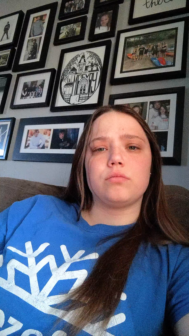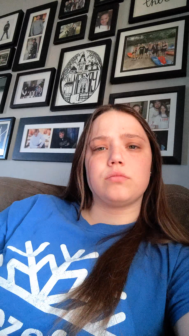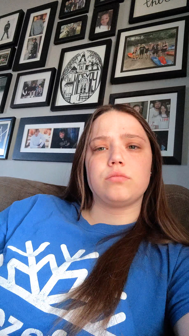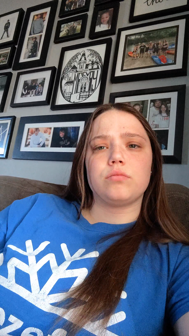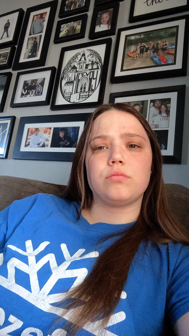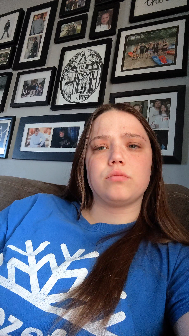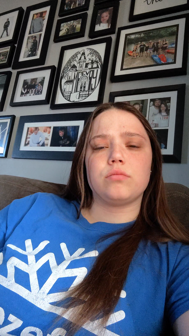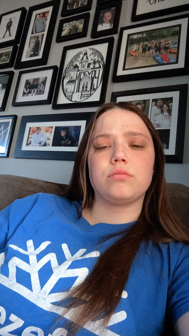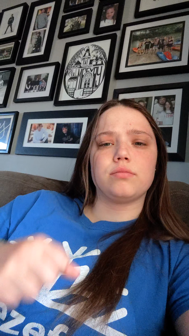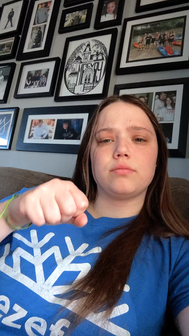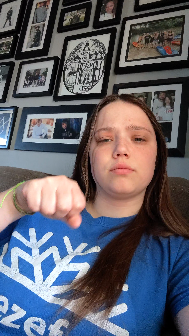break